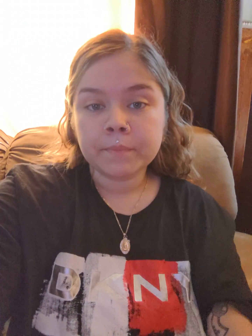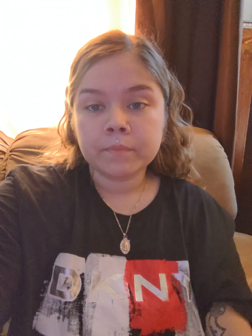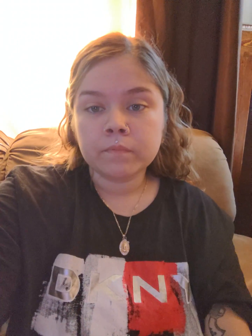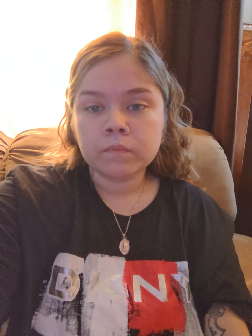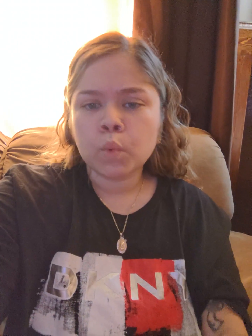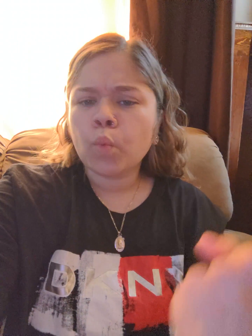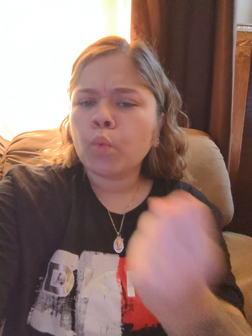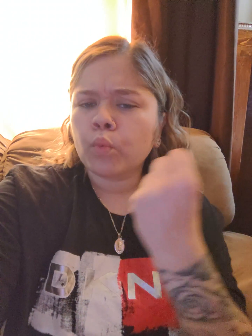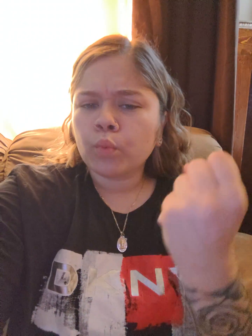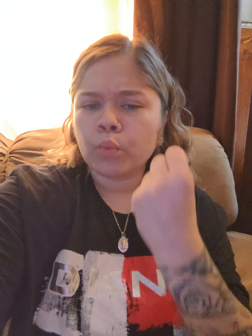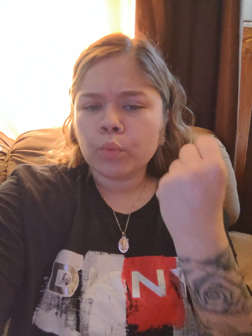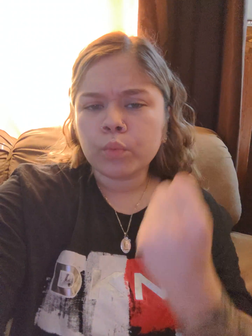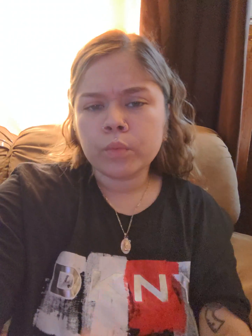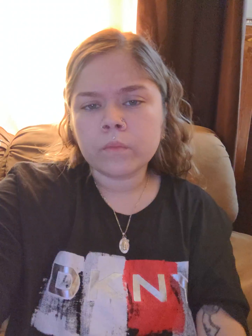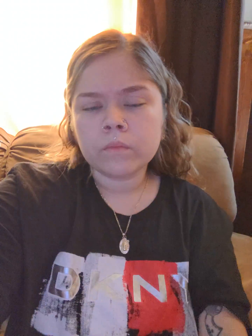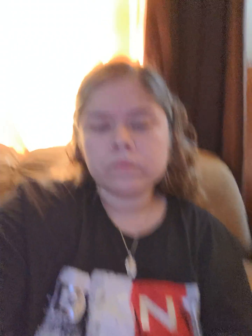hold